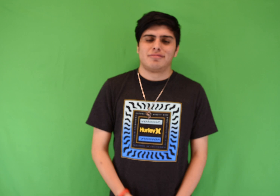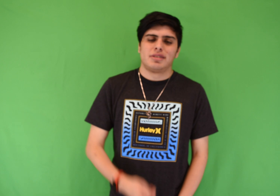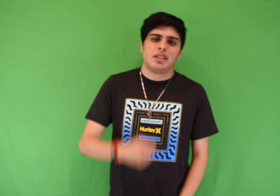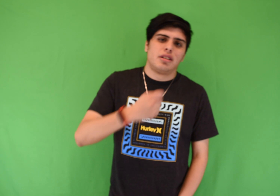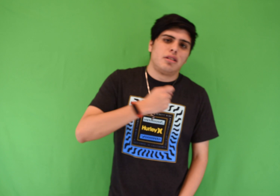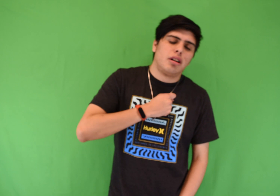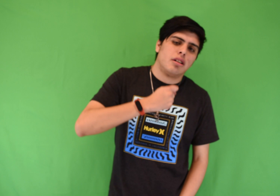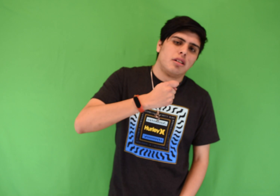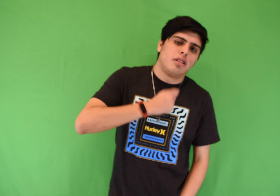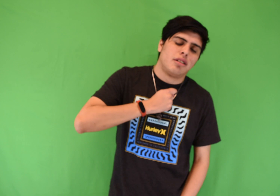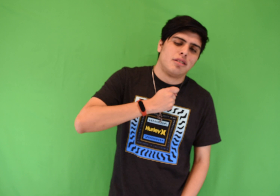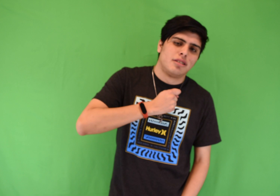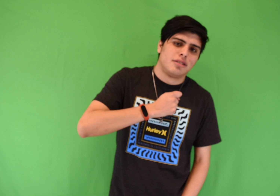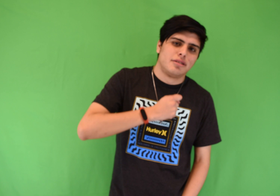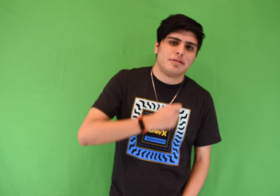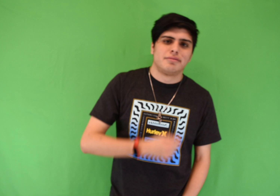tos